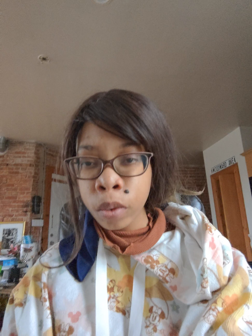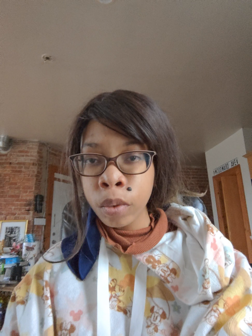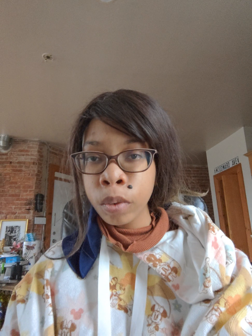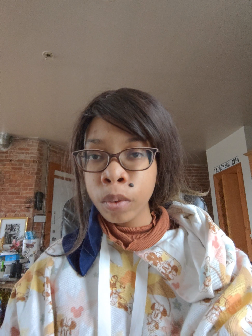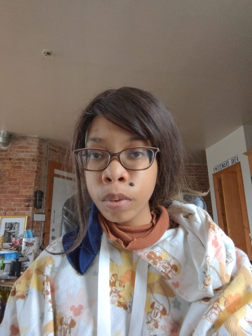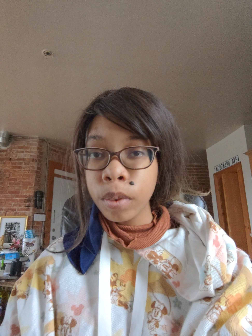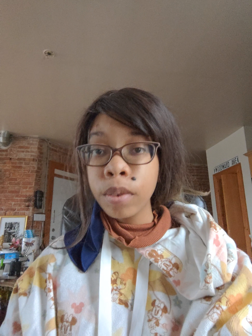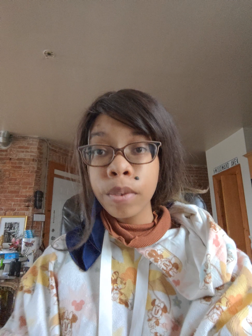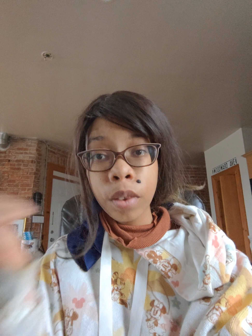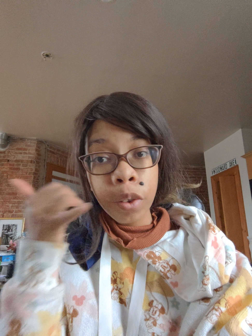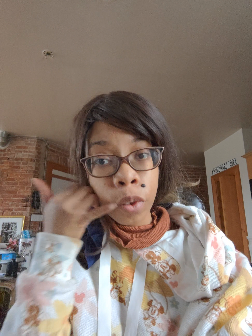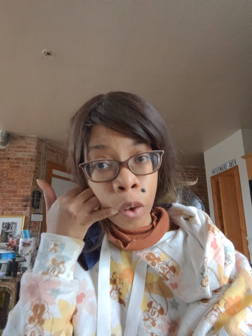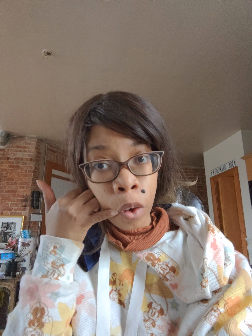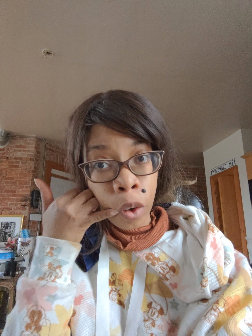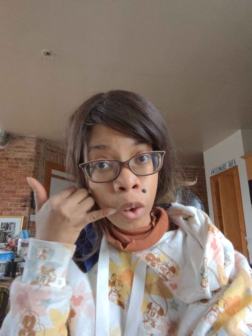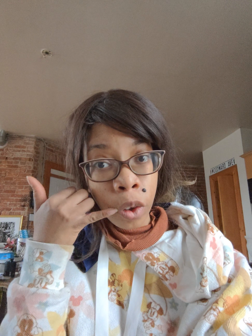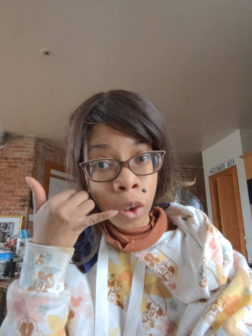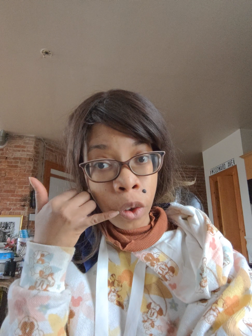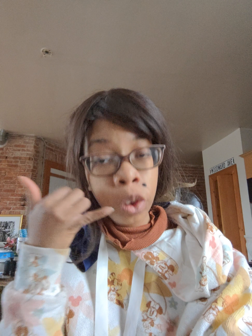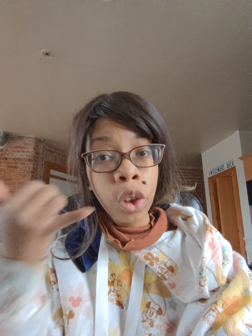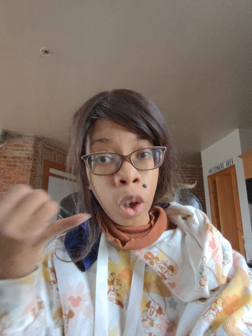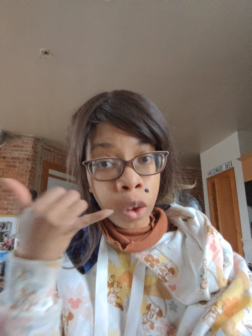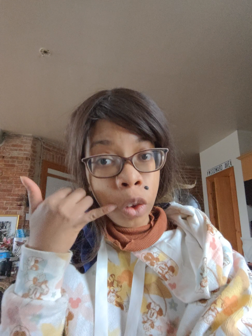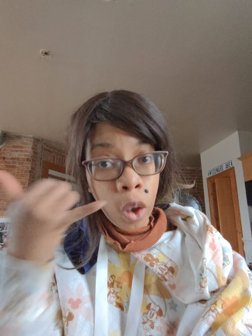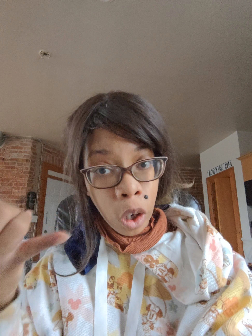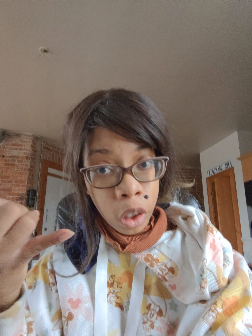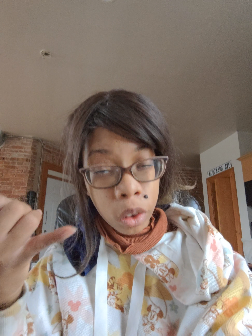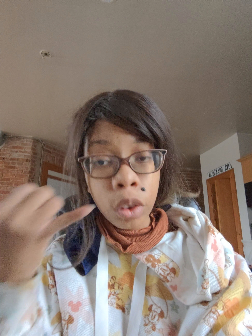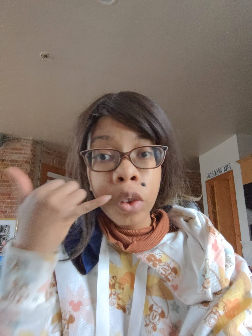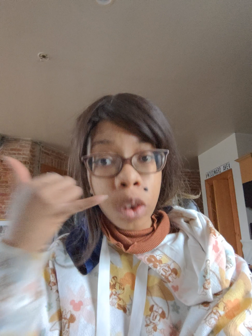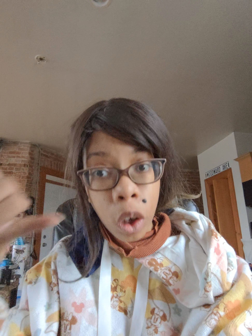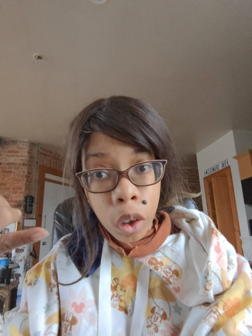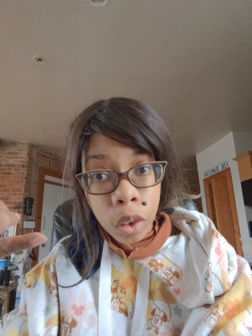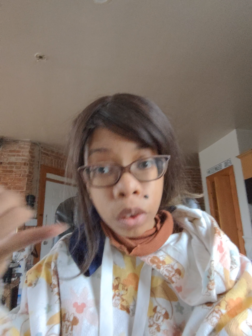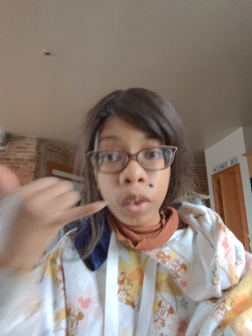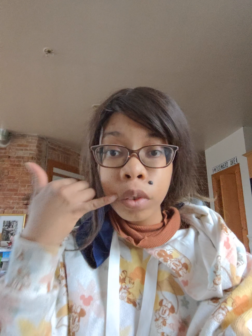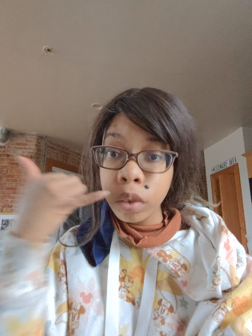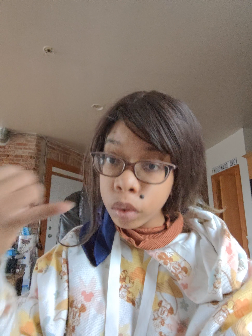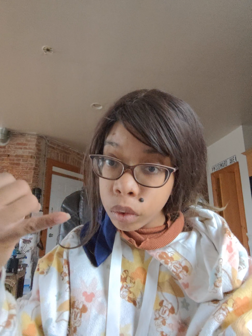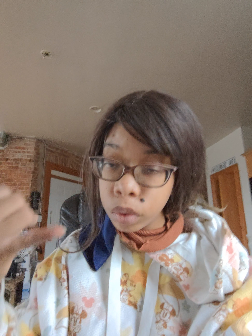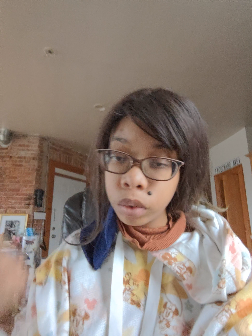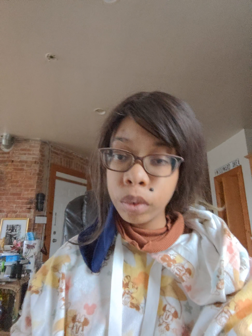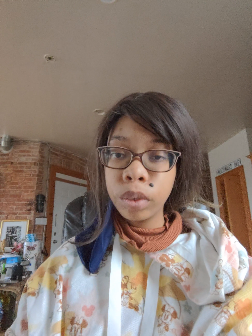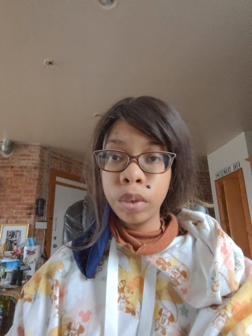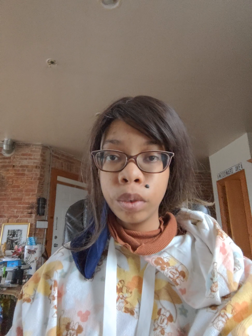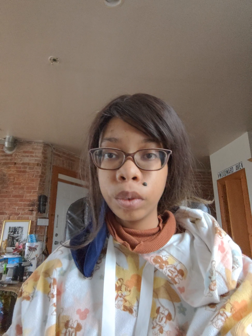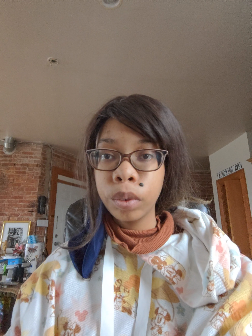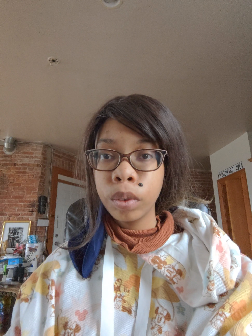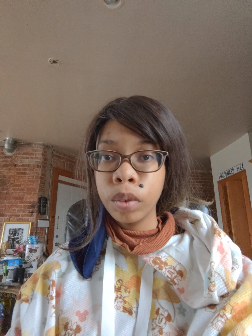call on the phone